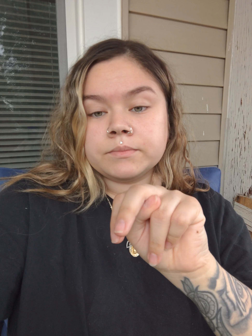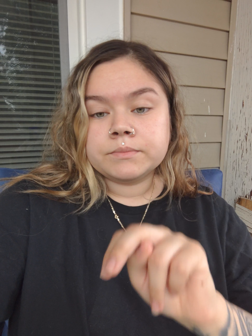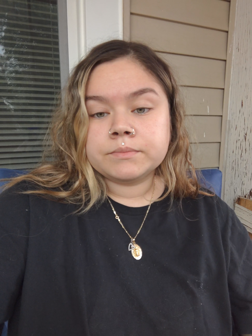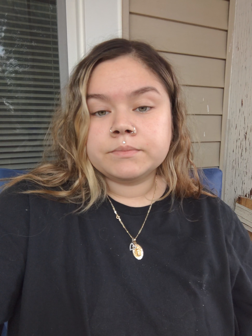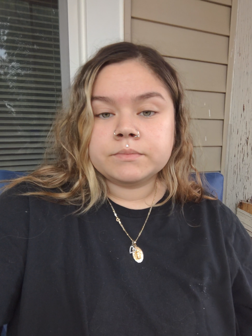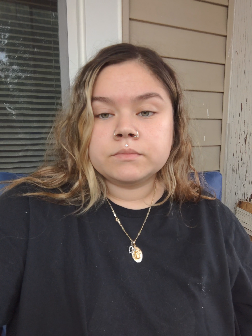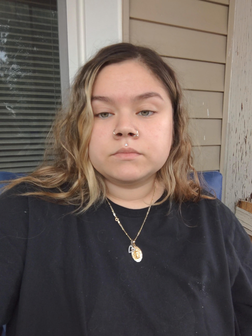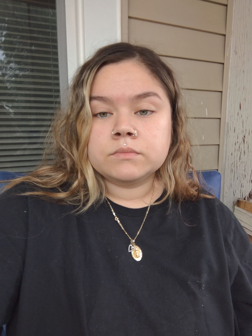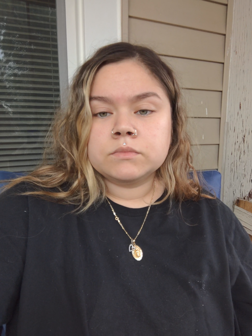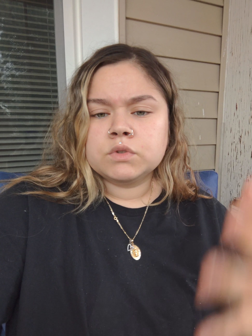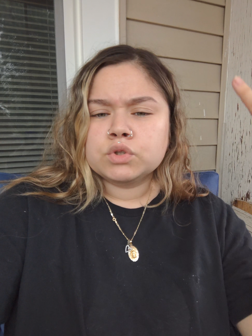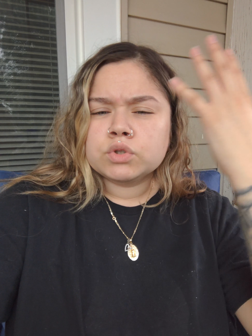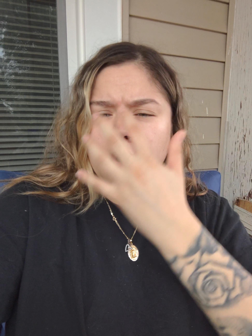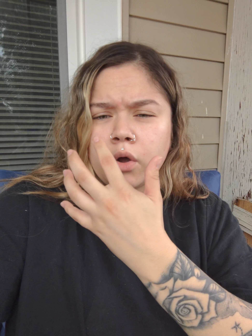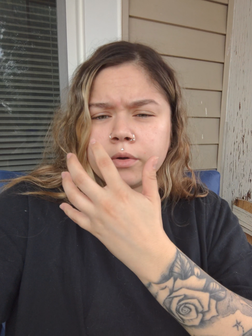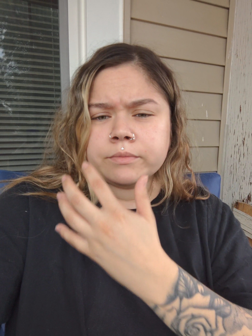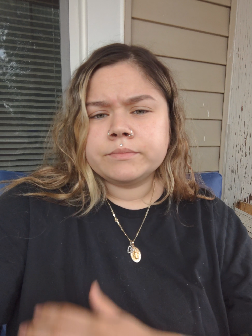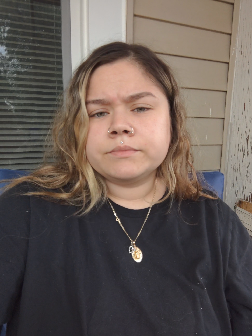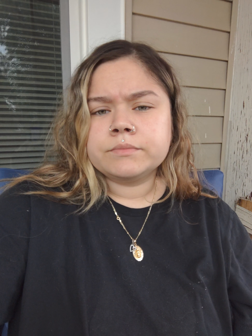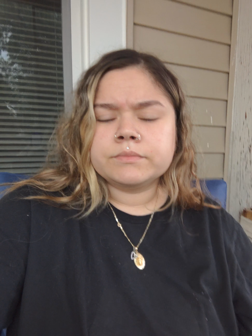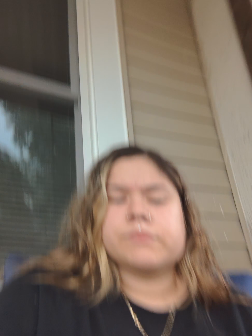dark